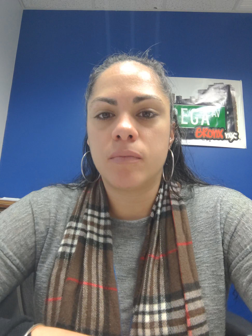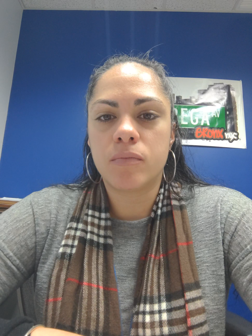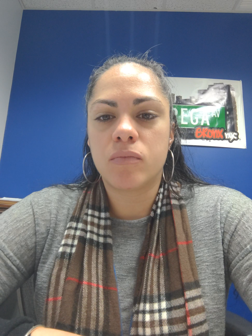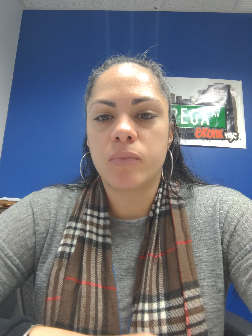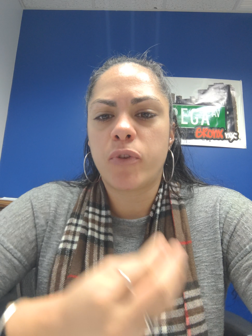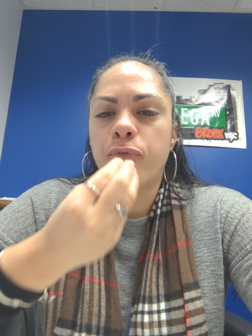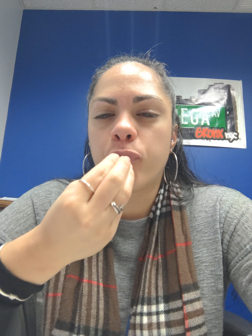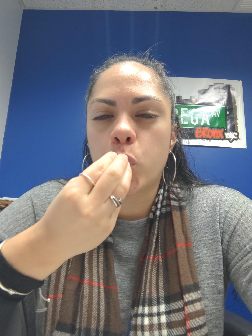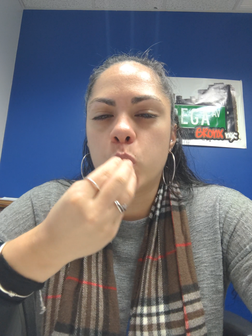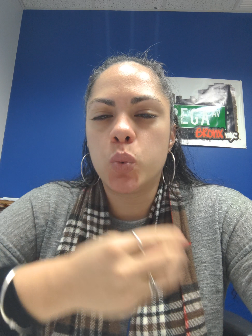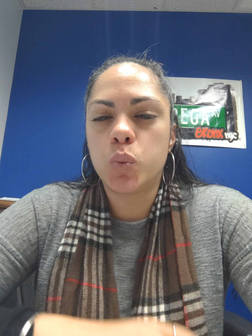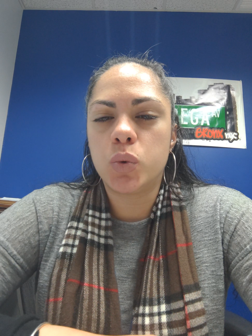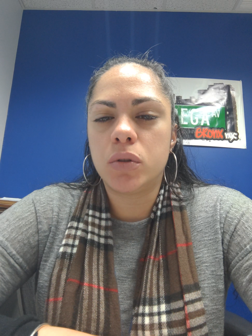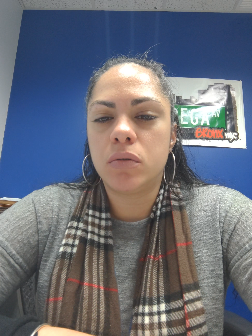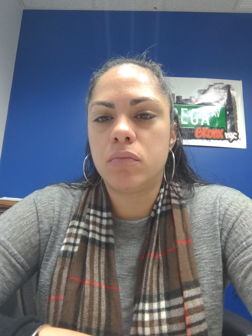food